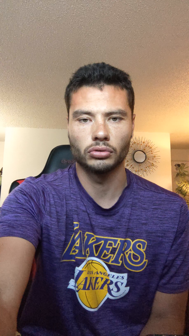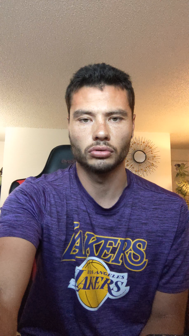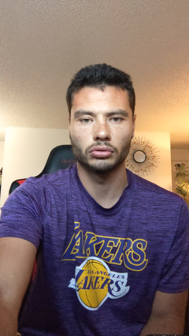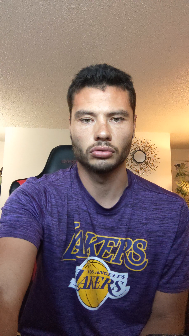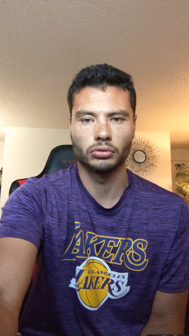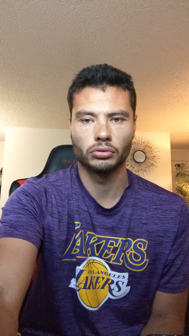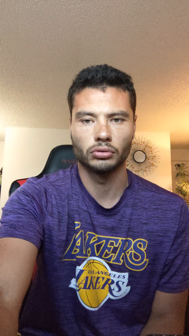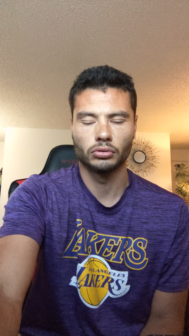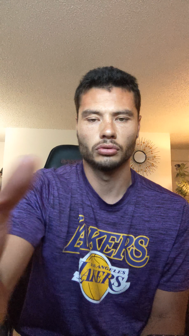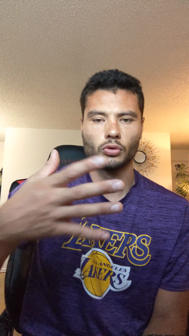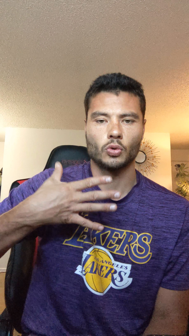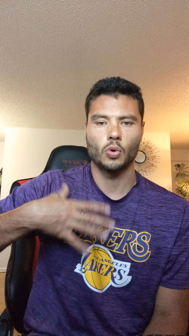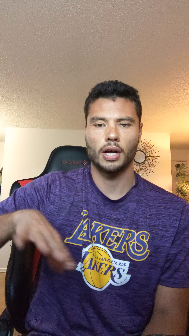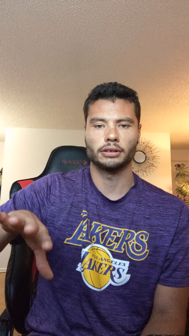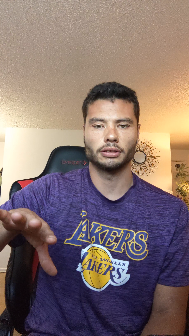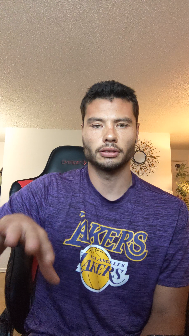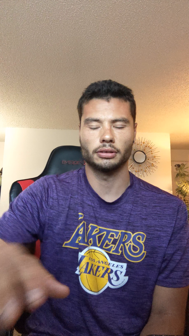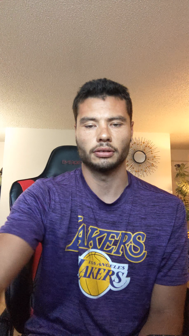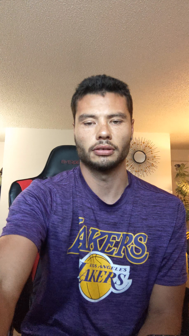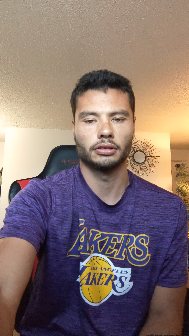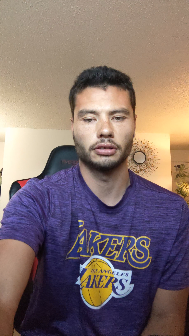dress